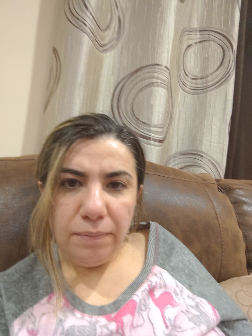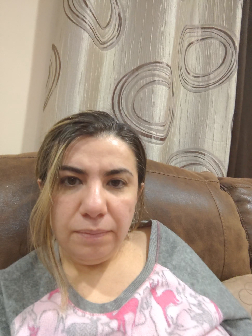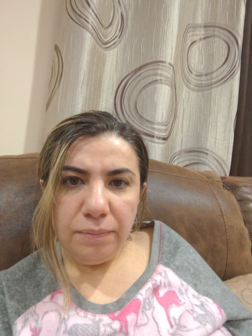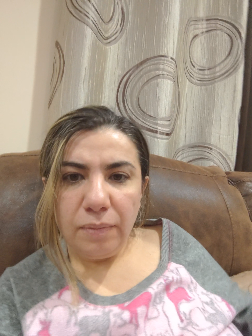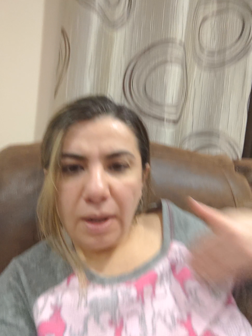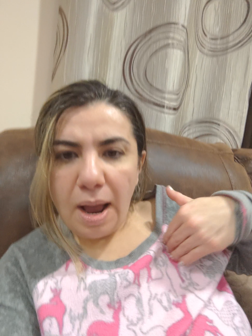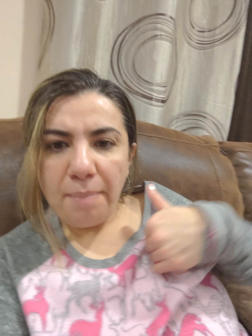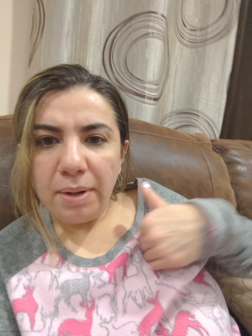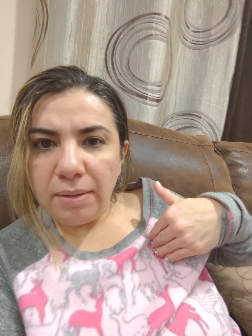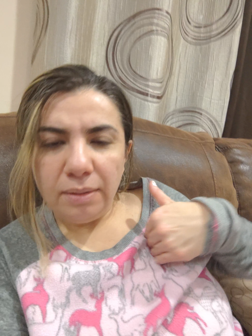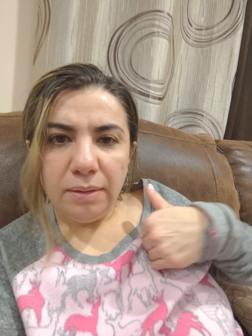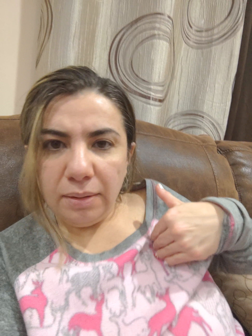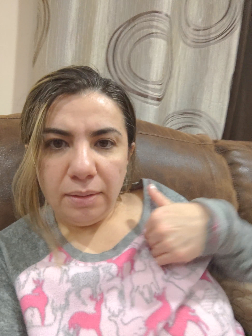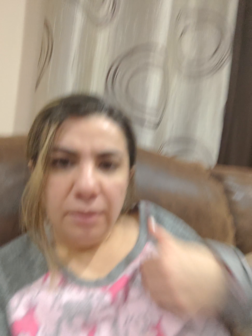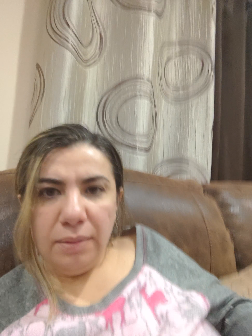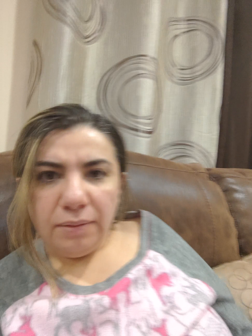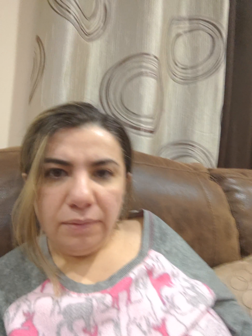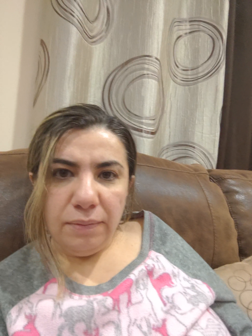animal